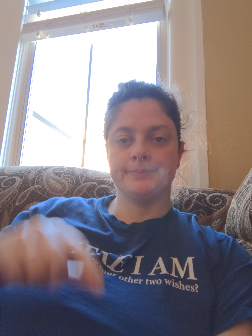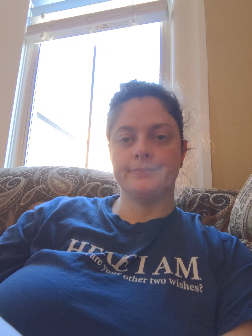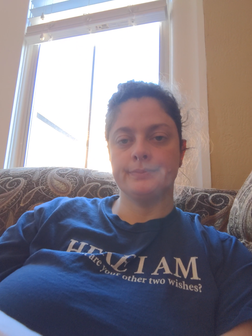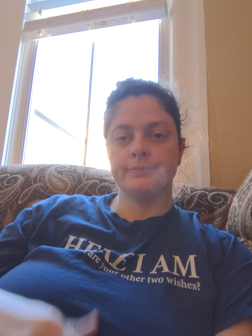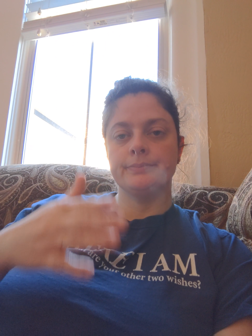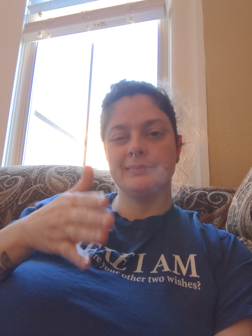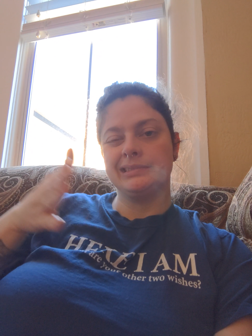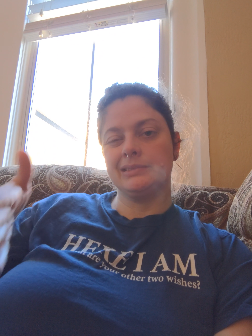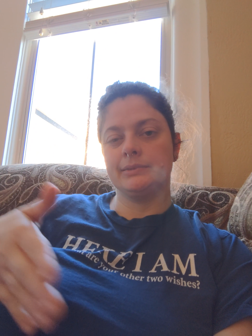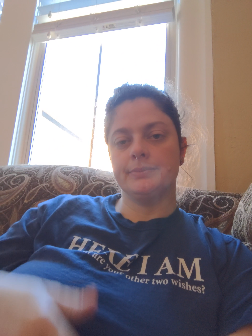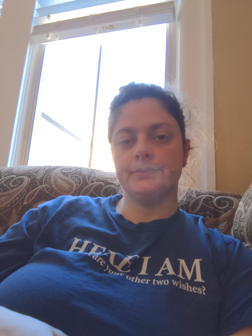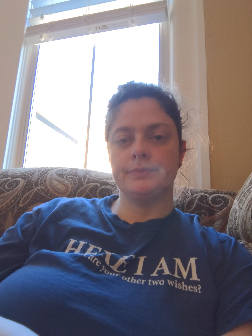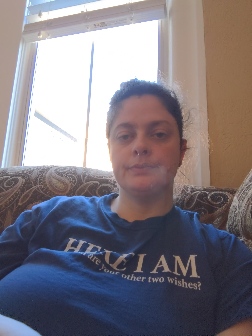beside